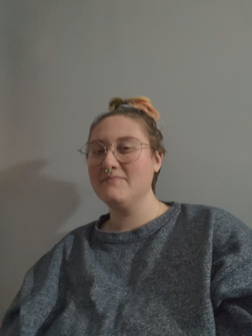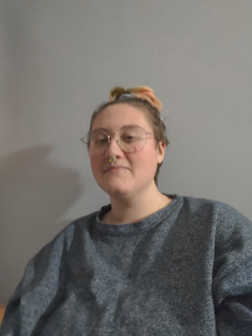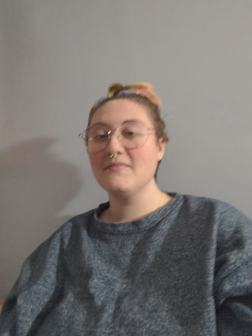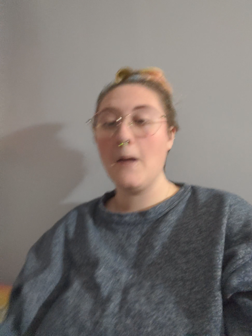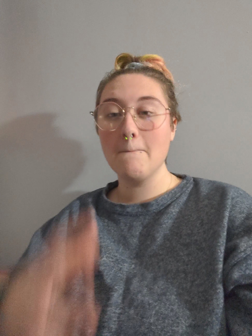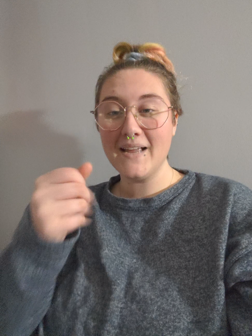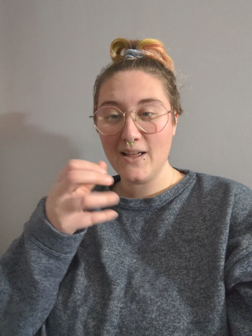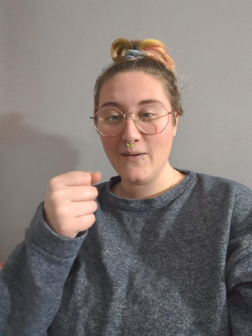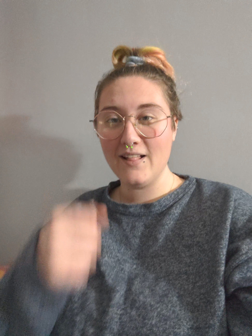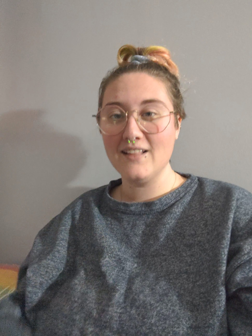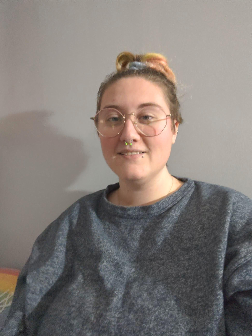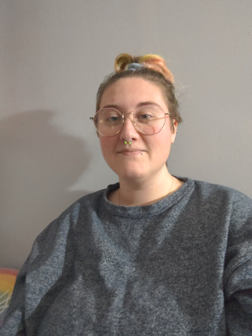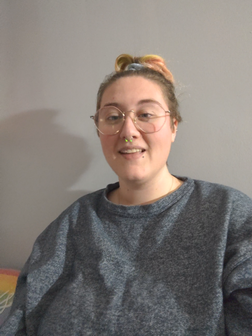milk